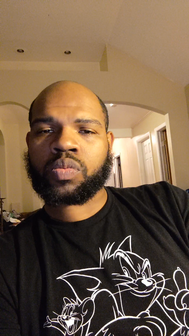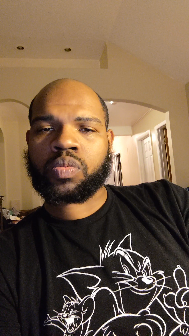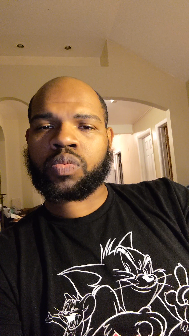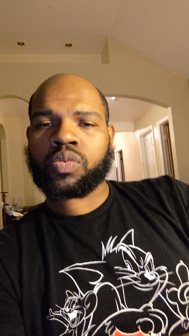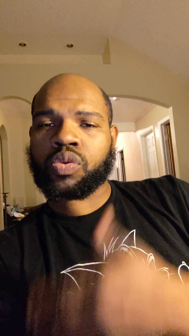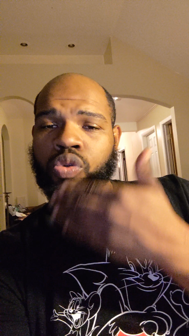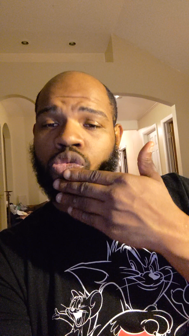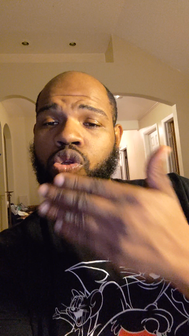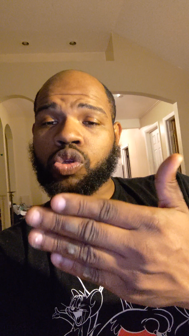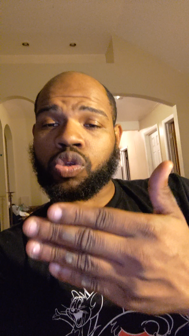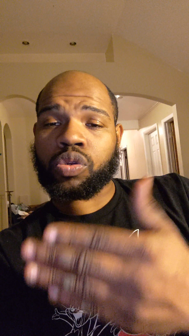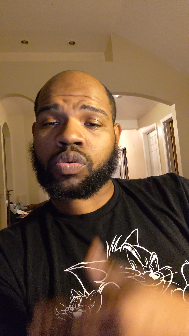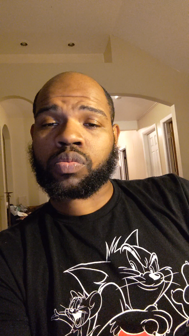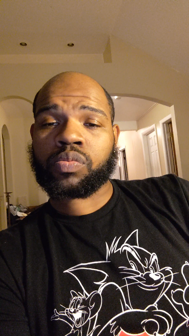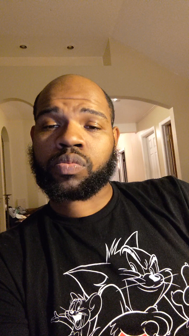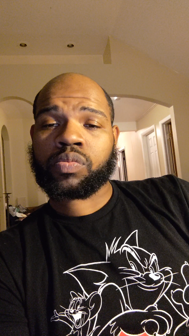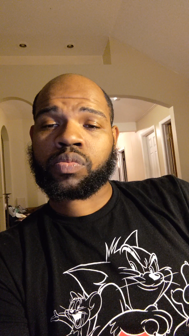good